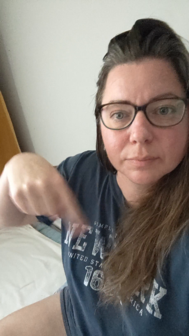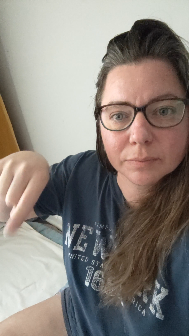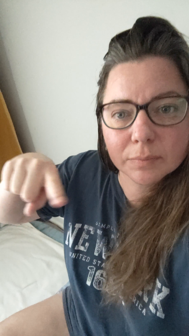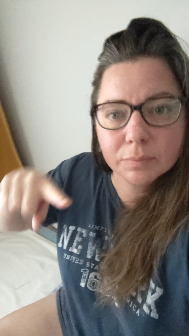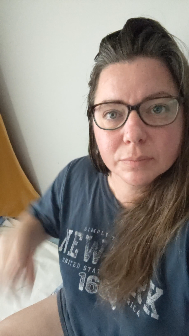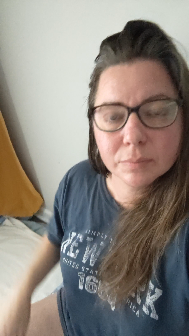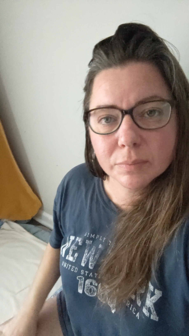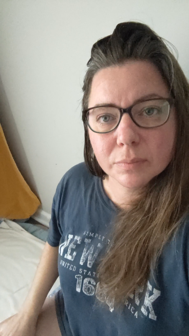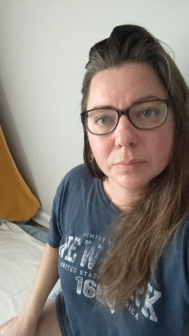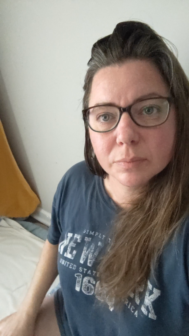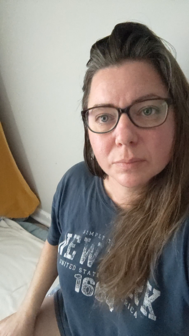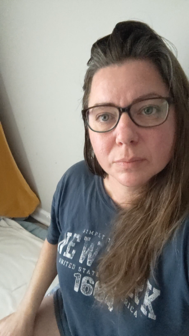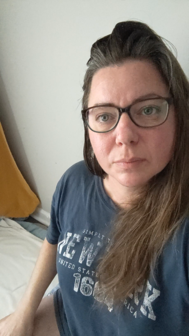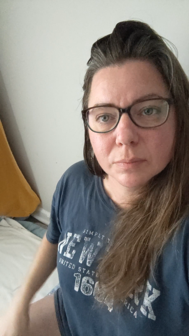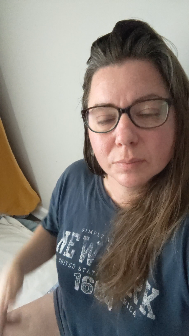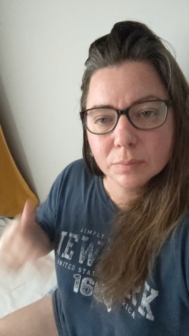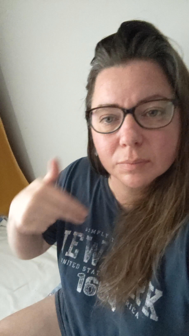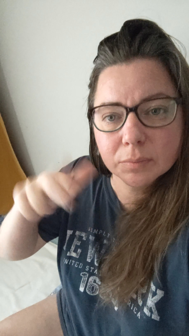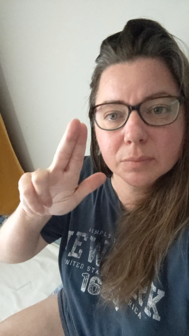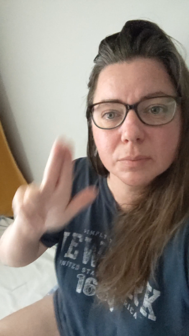lick